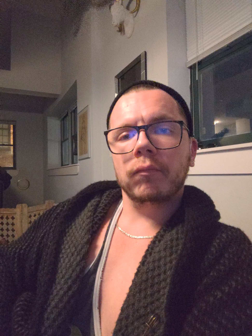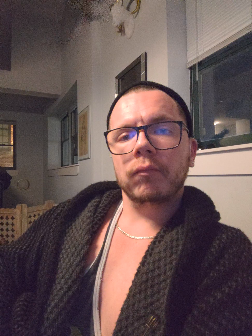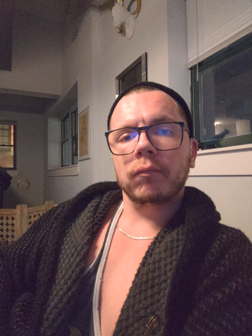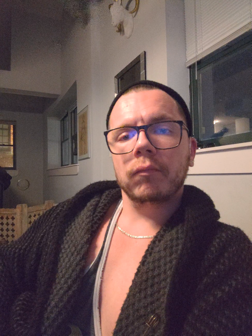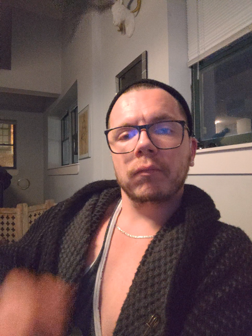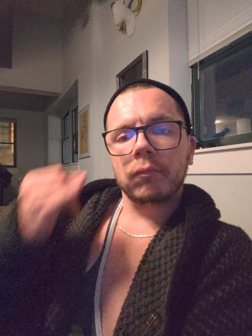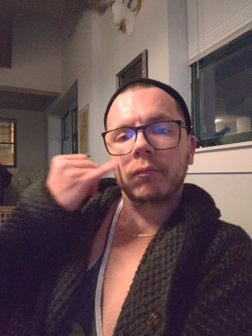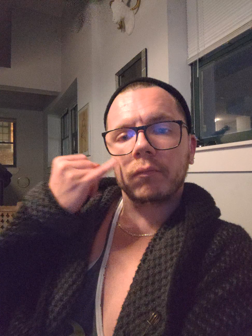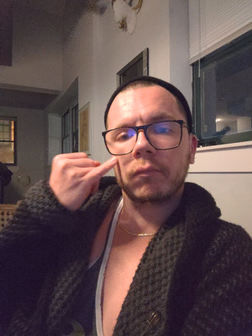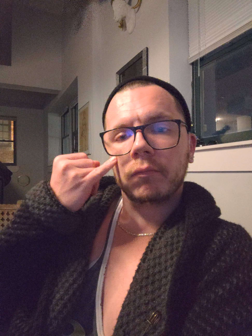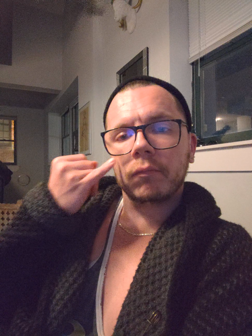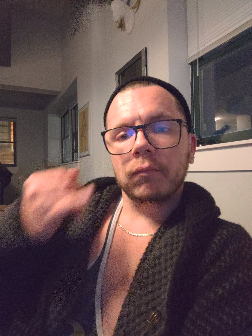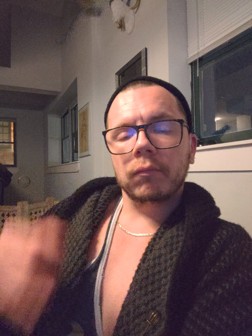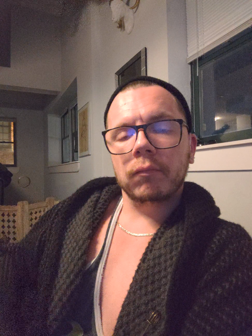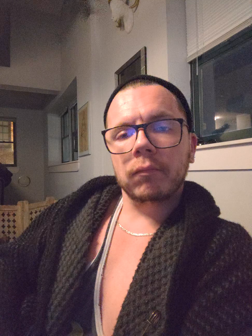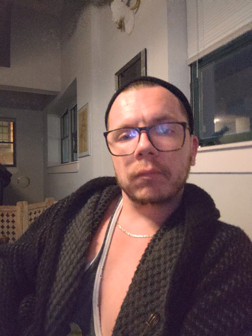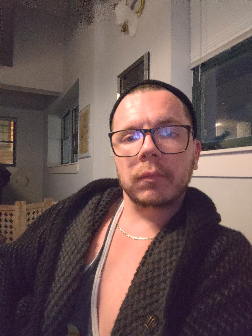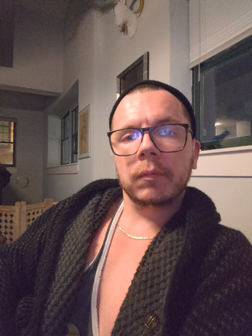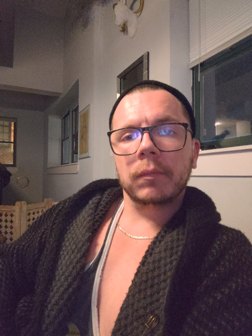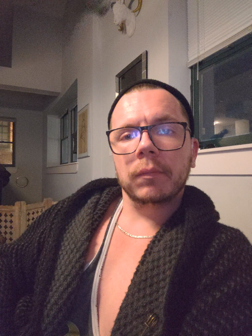if